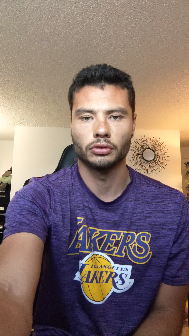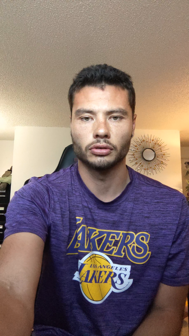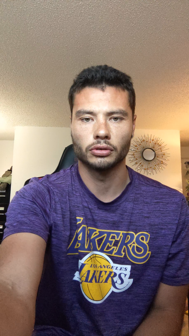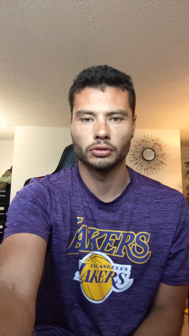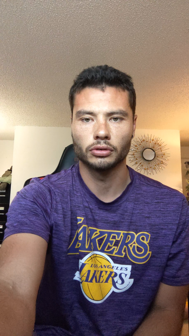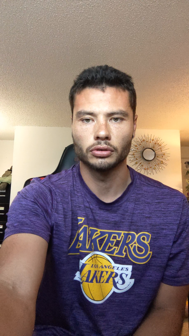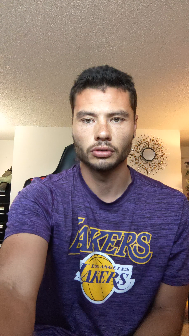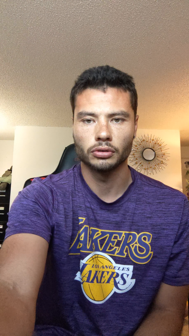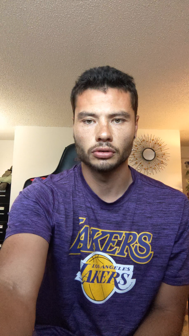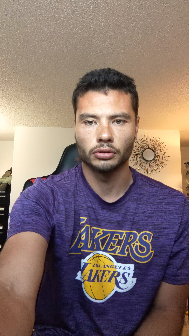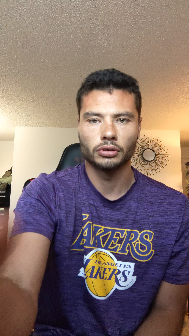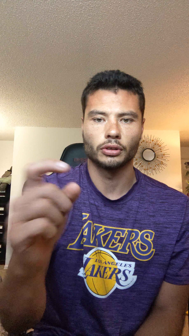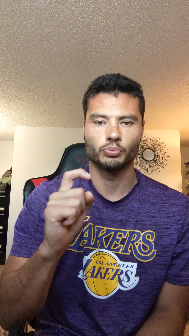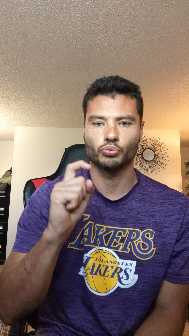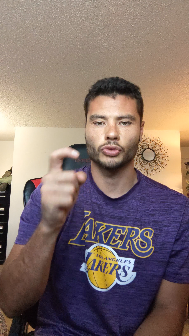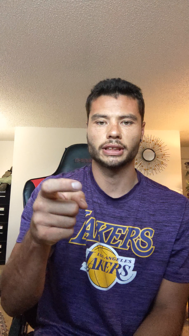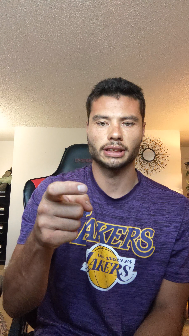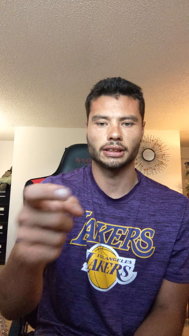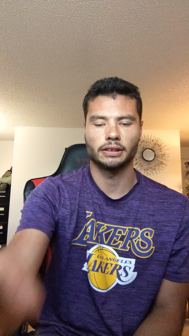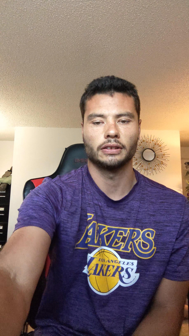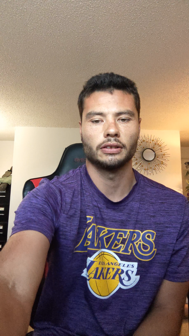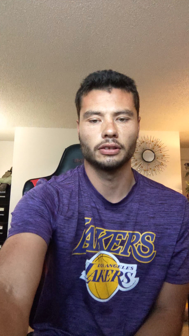present